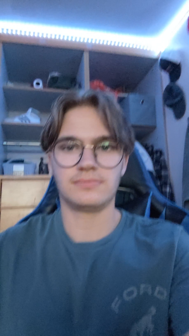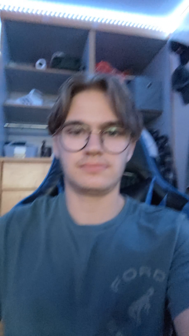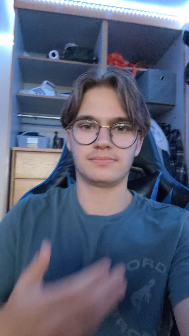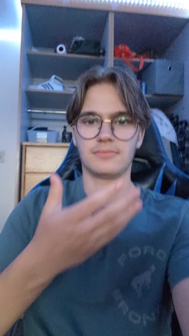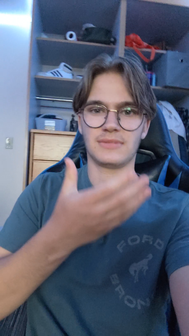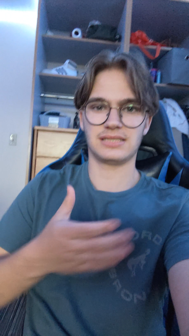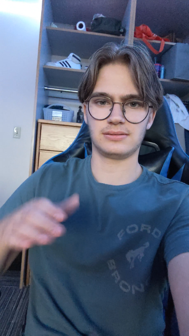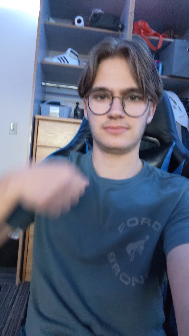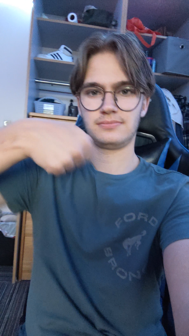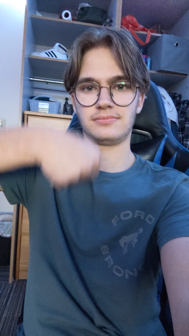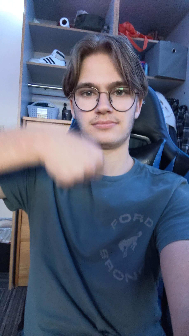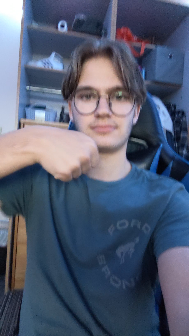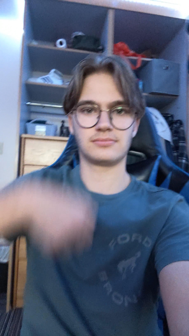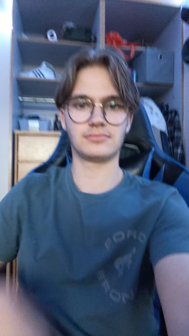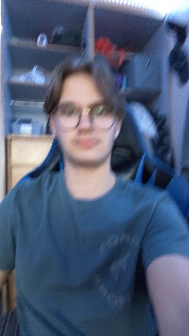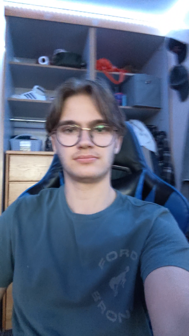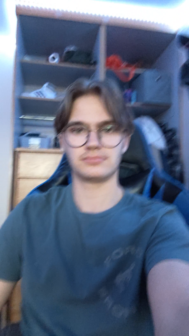basket